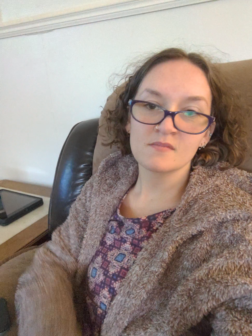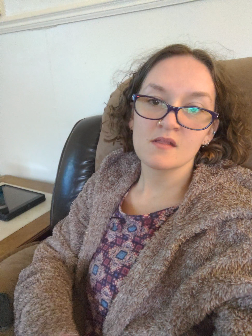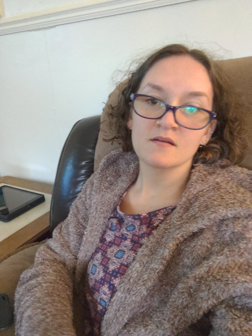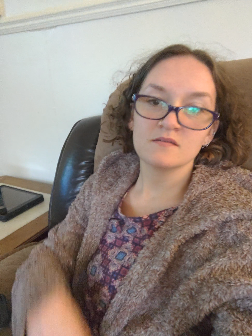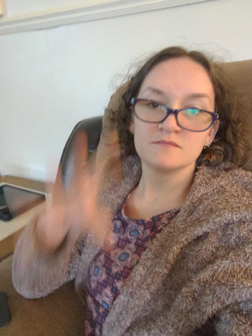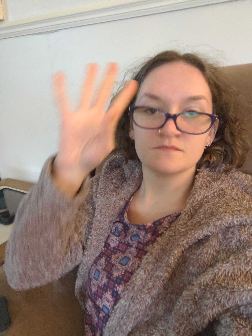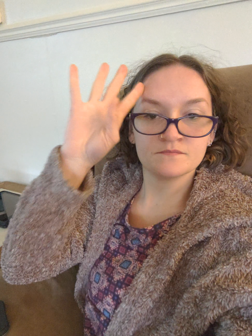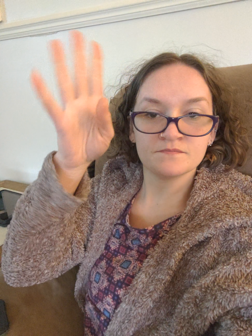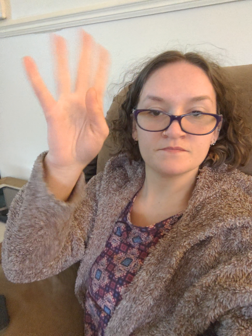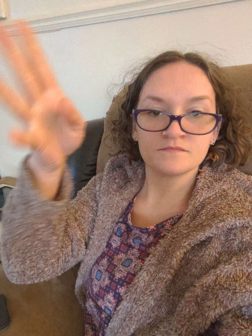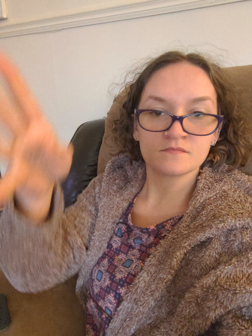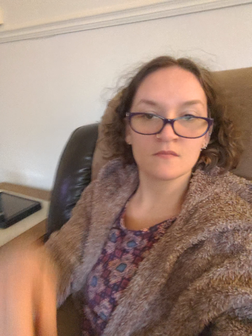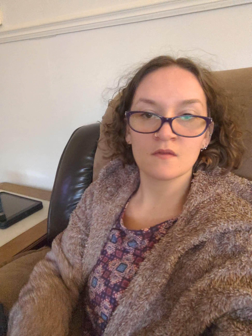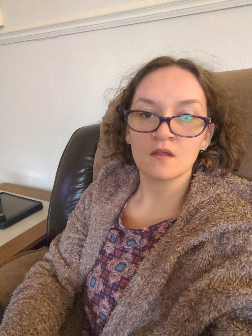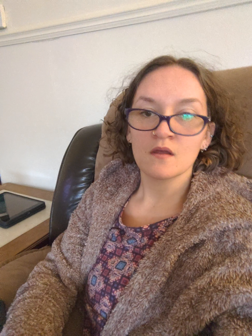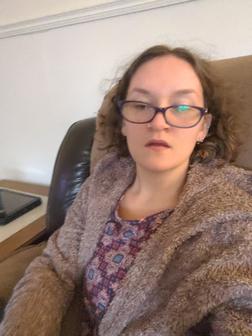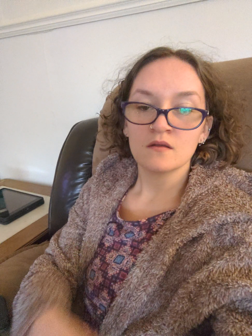pretend